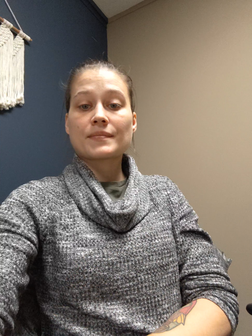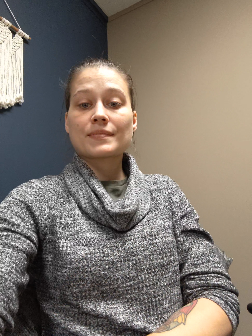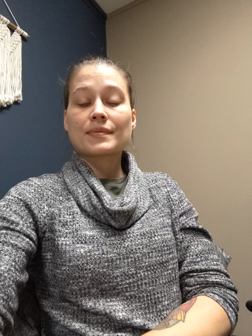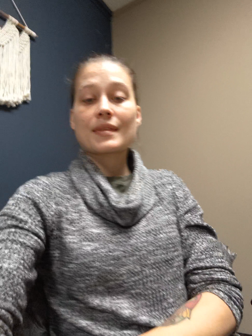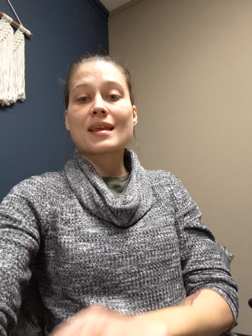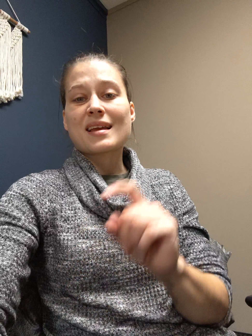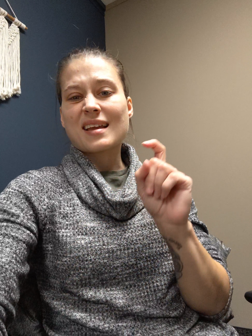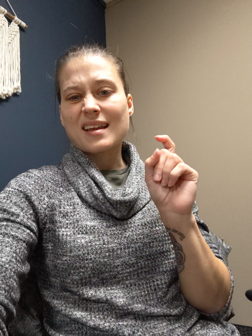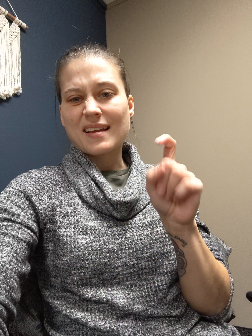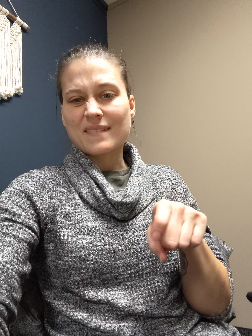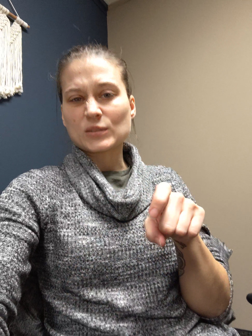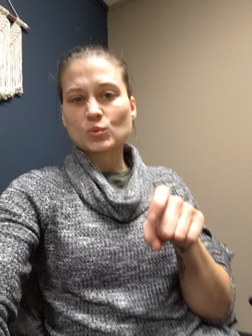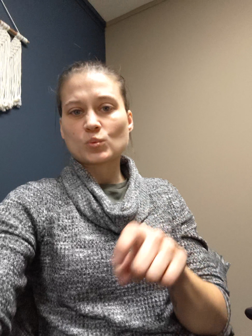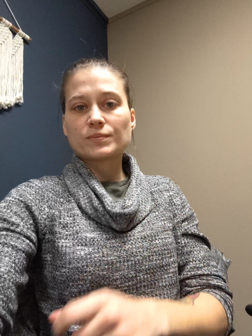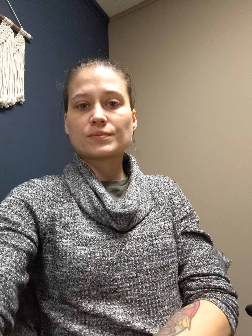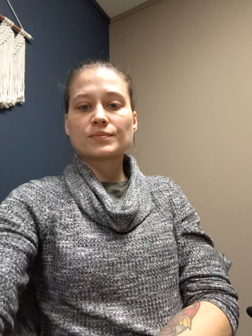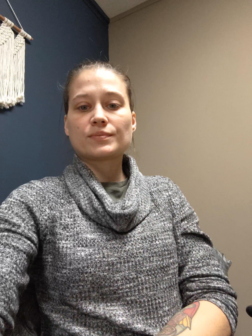have to